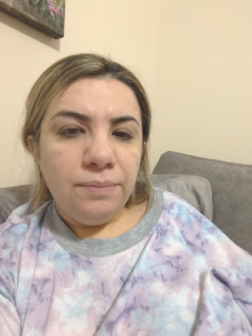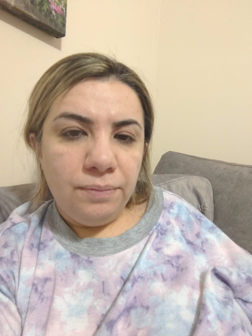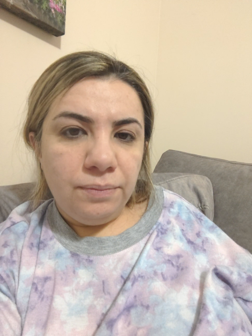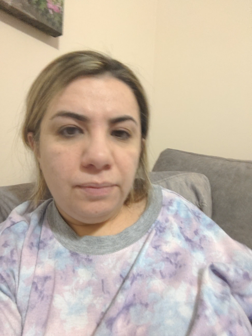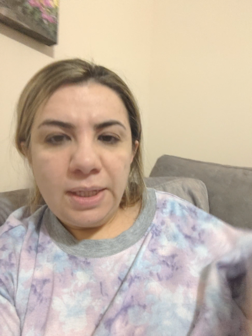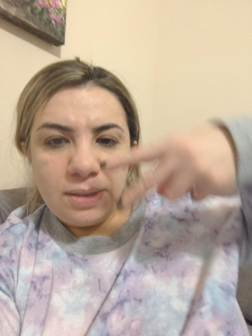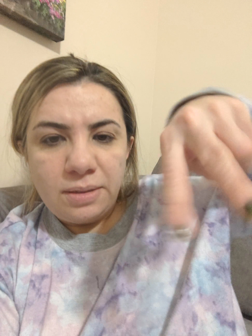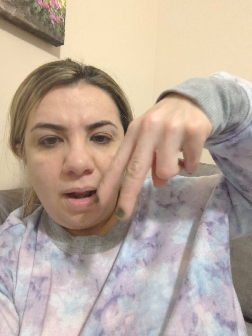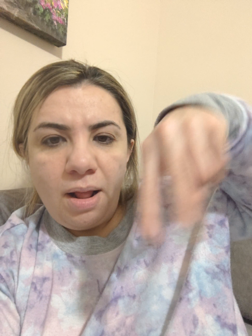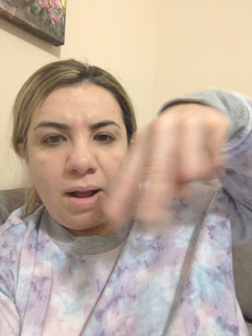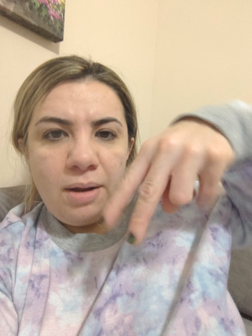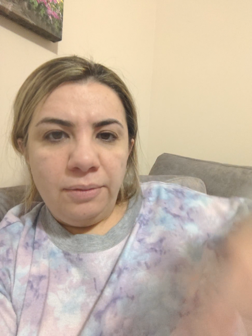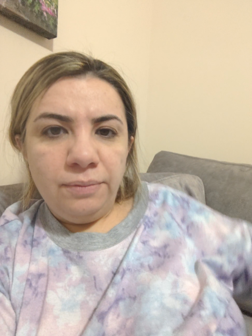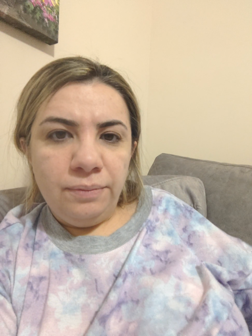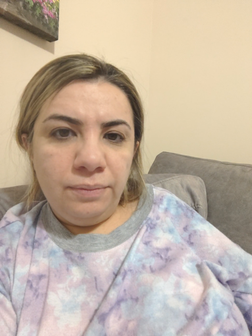dance